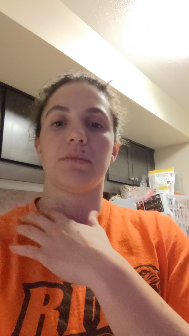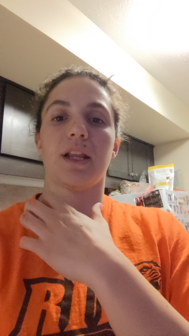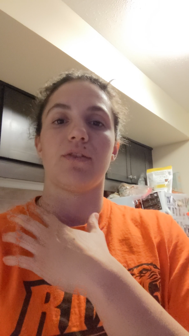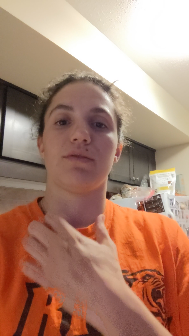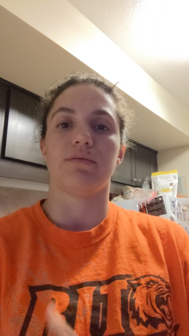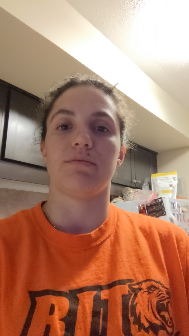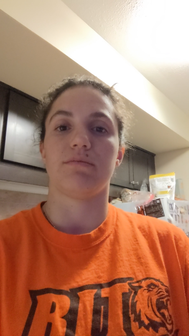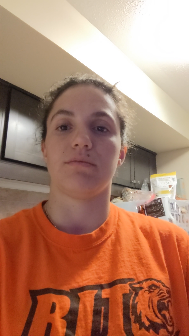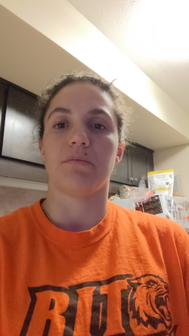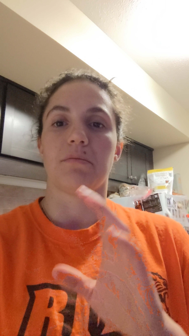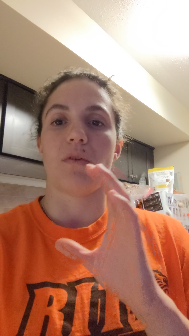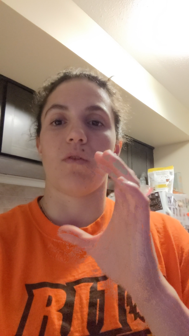ball